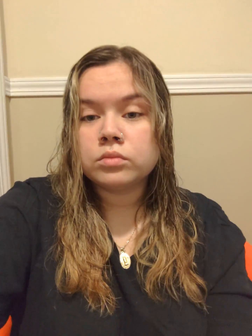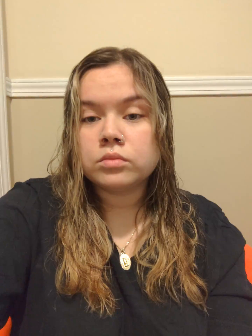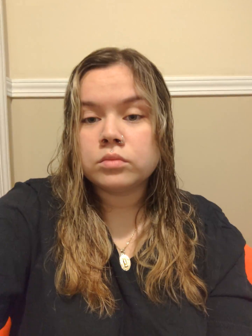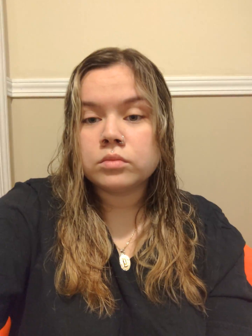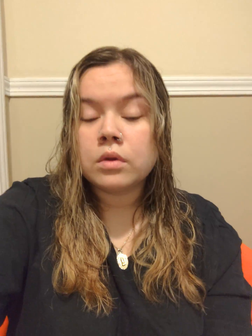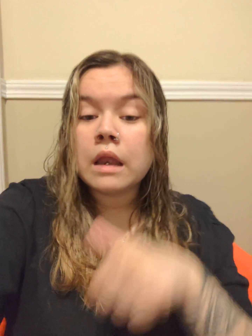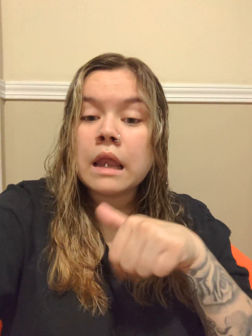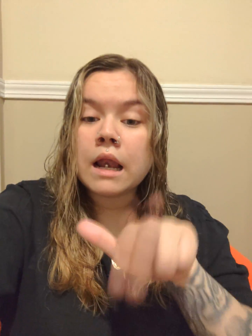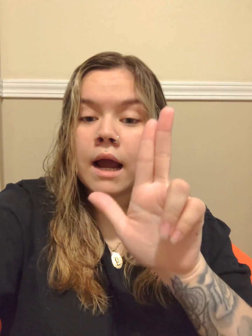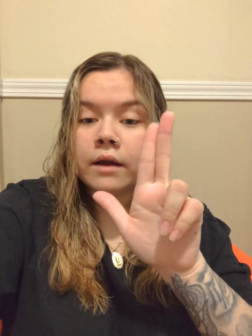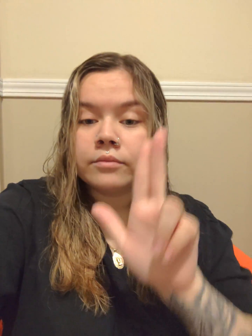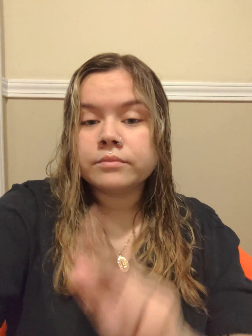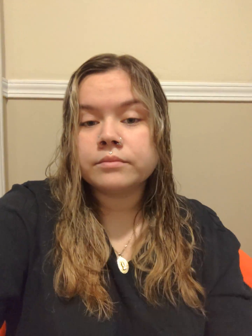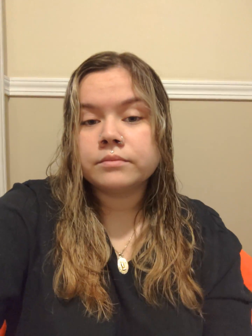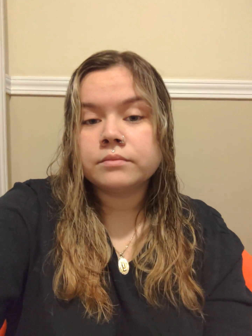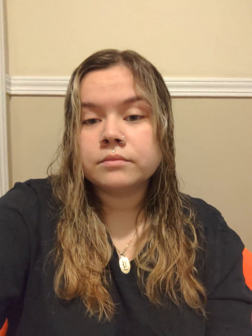lick